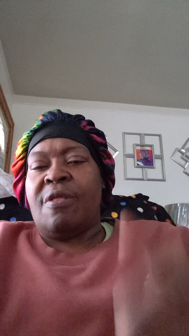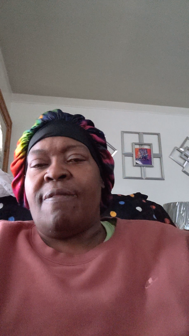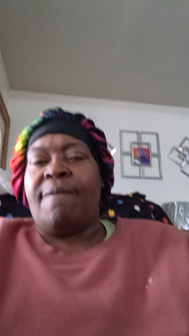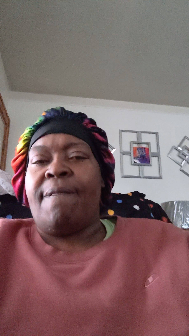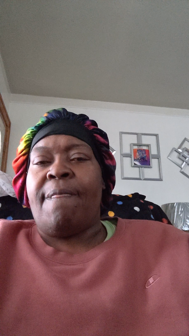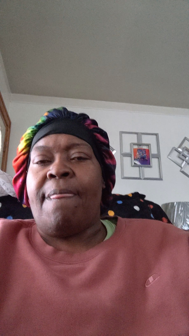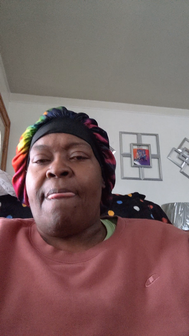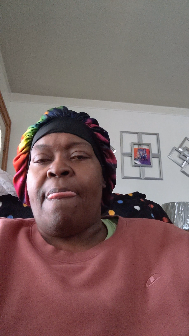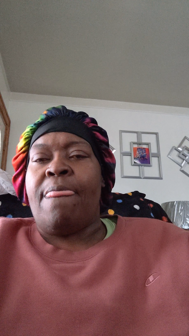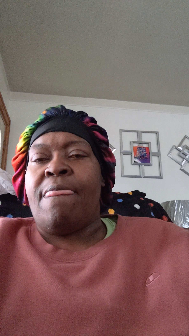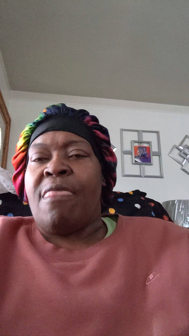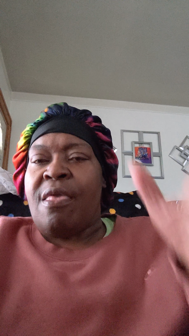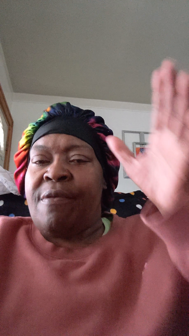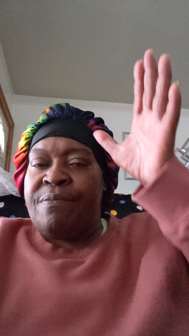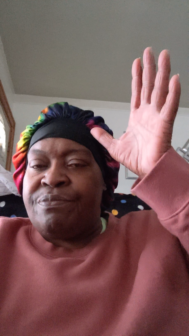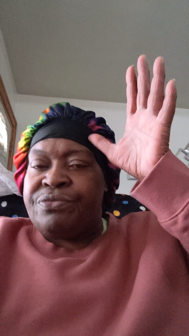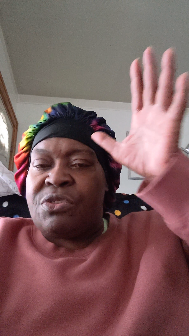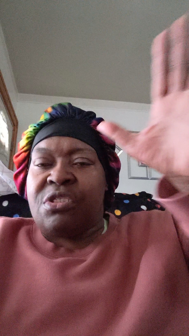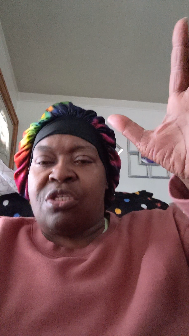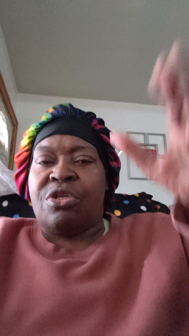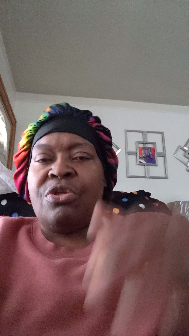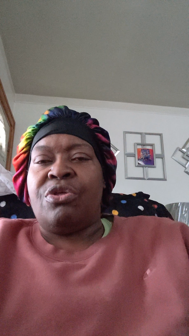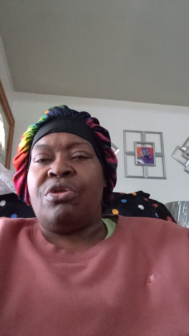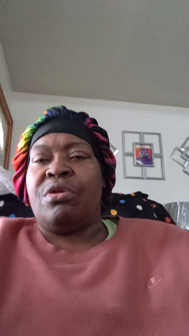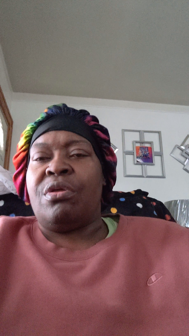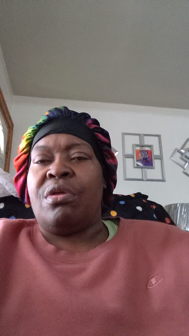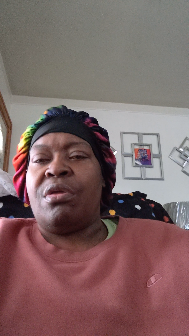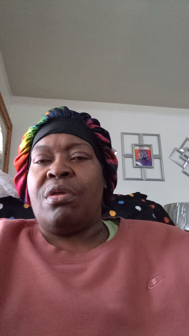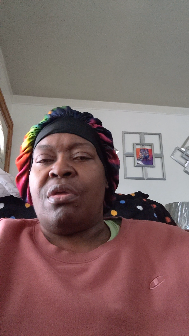deer